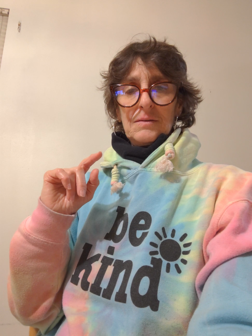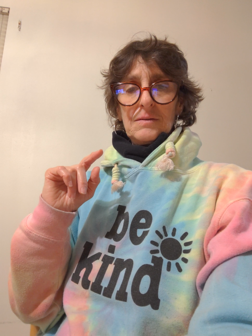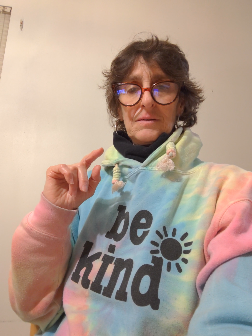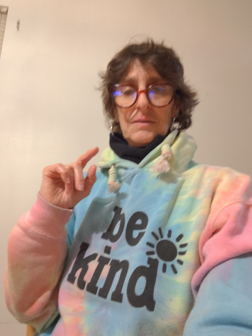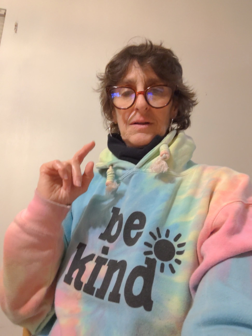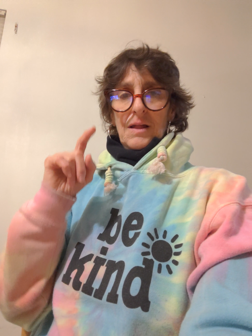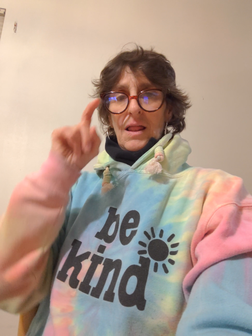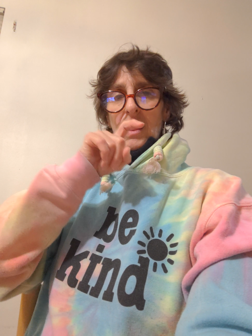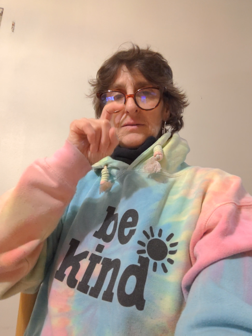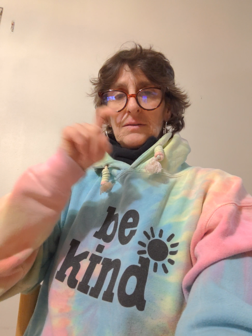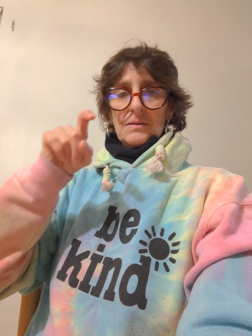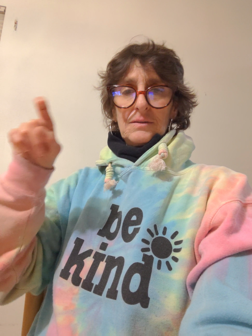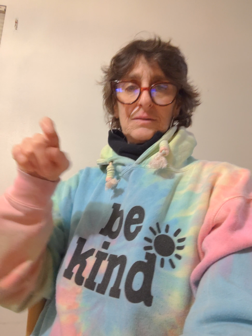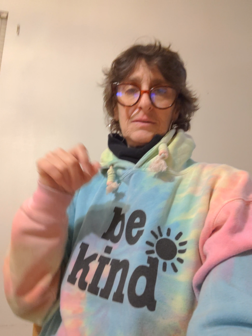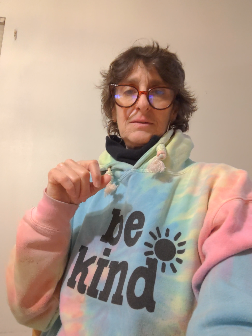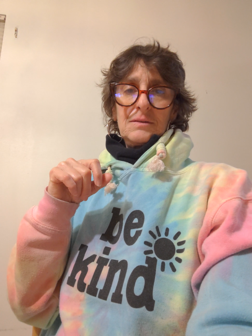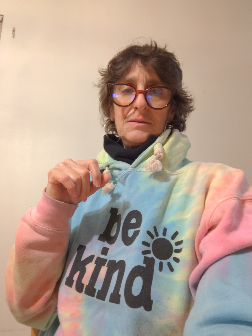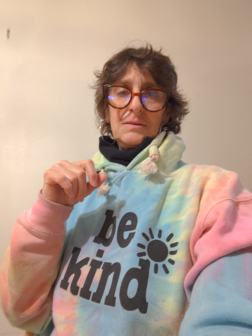closet